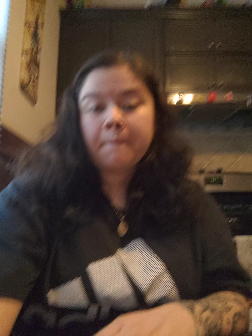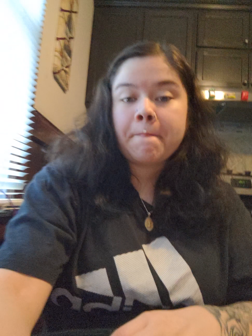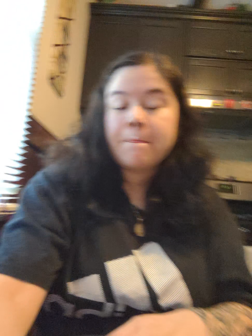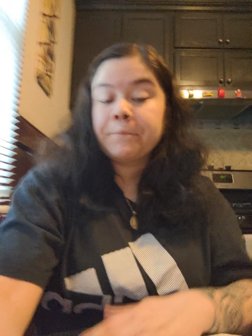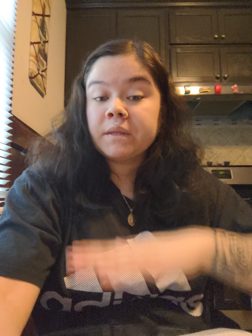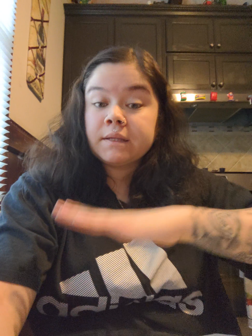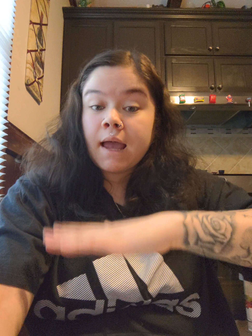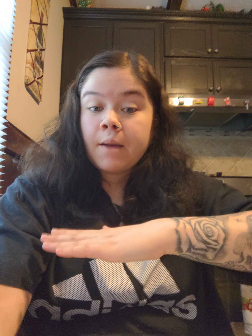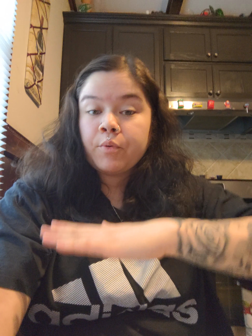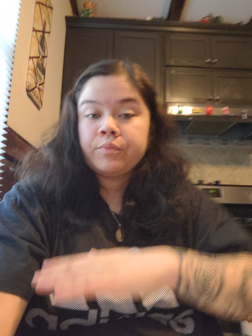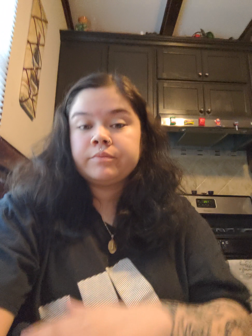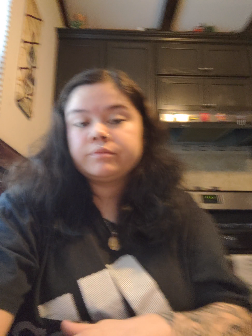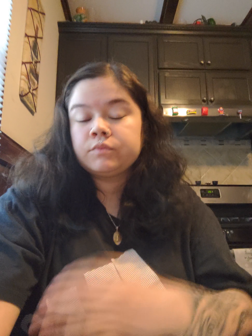table